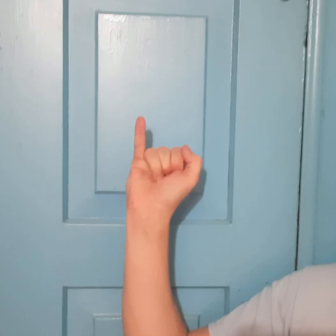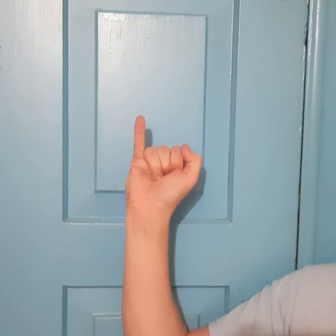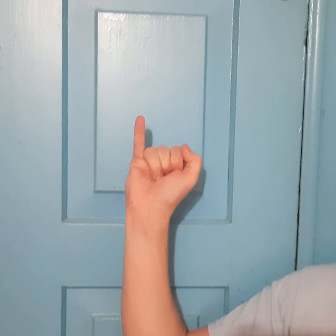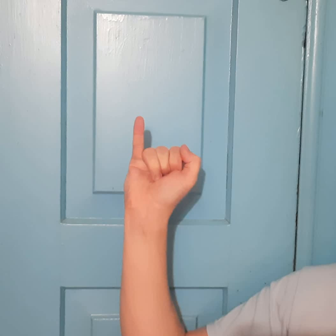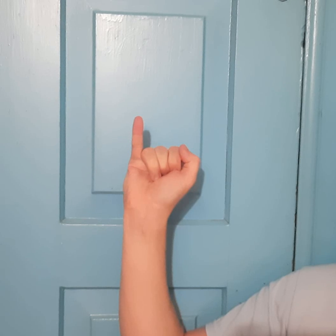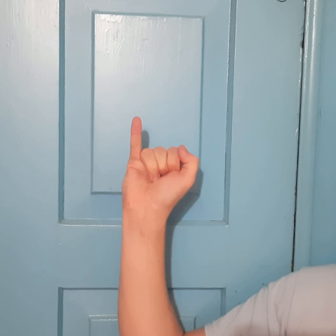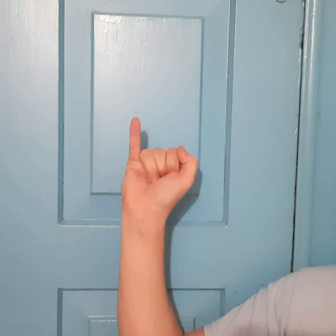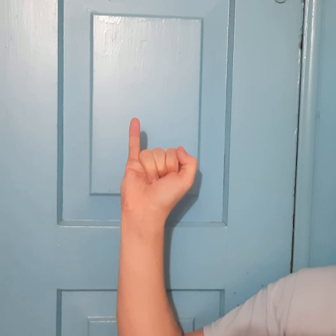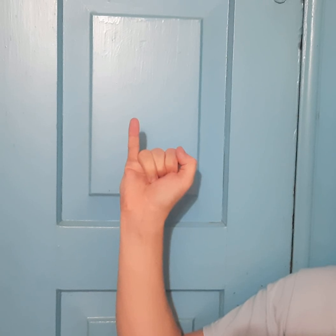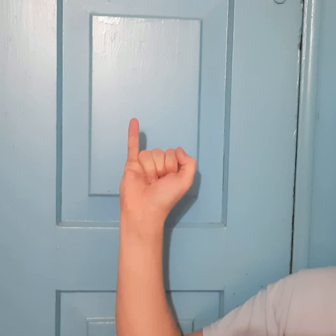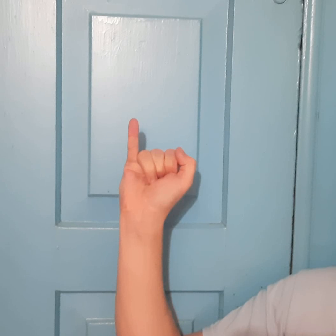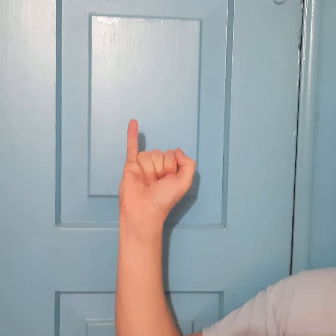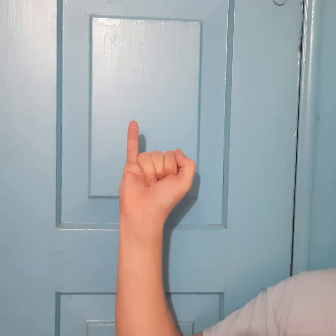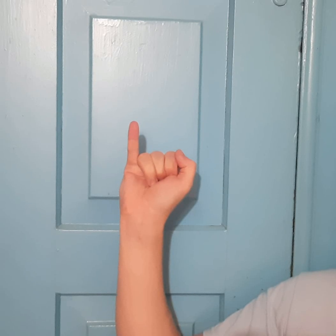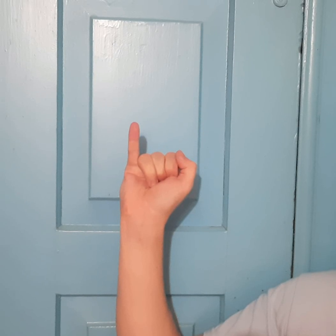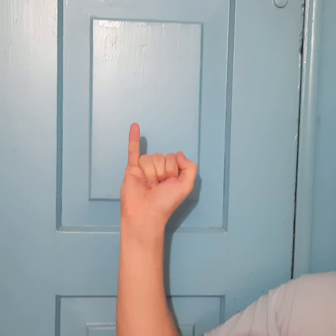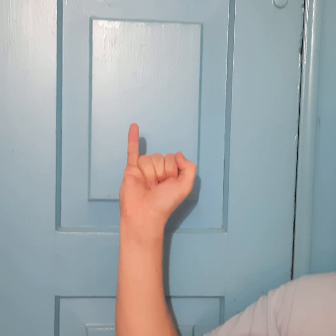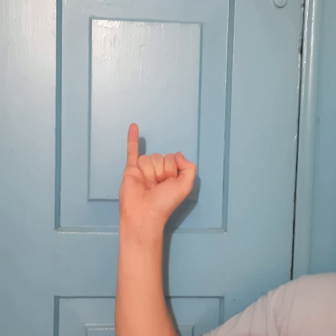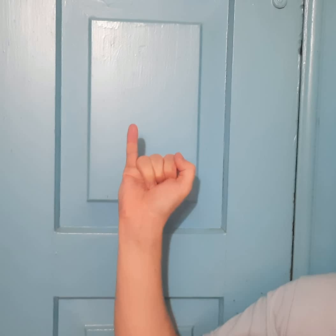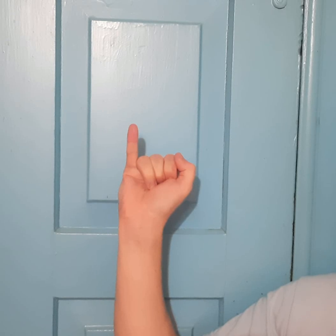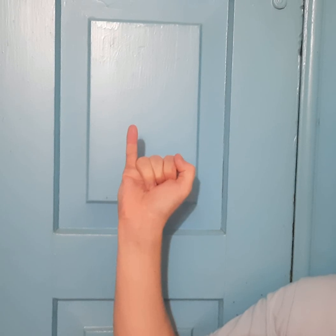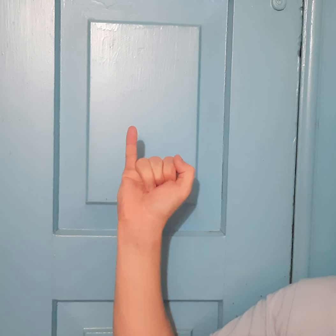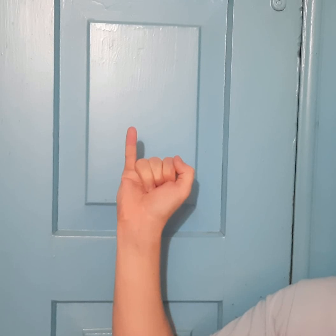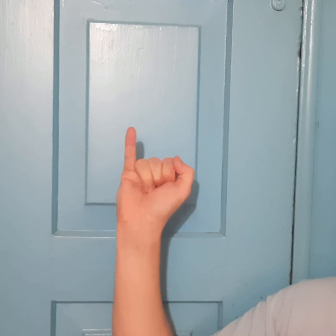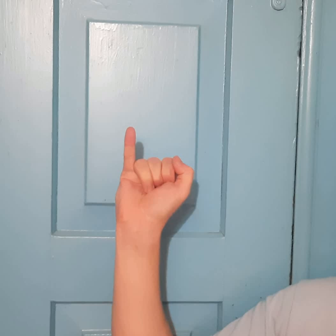І